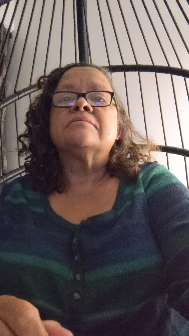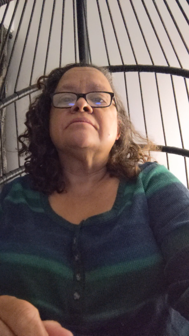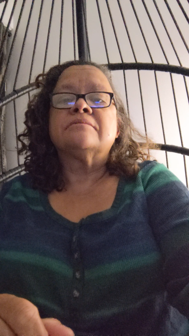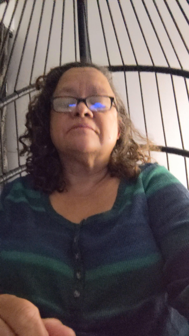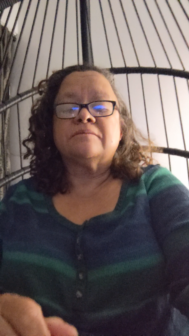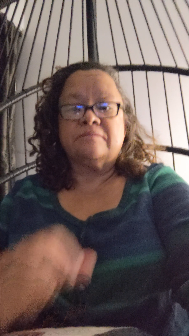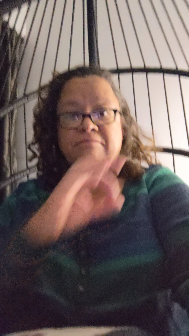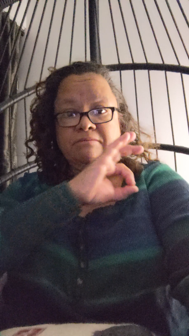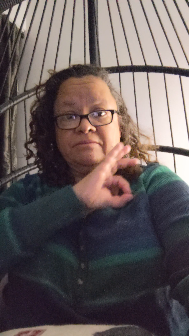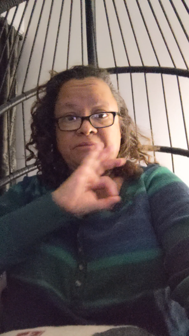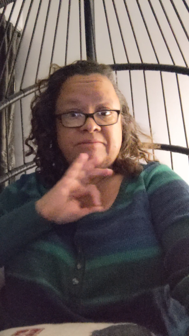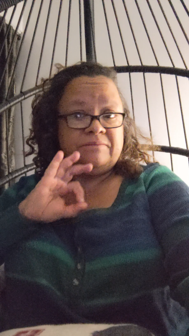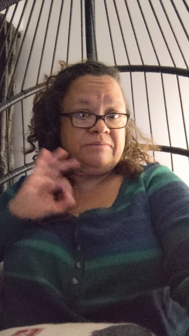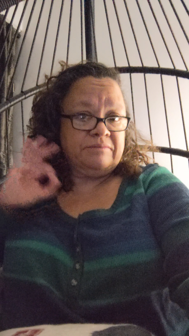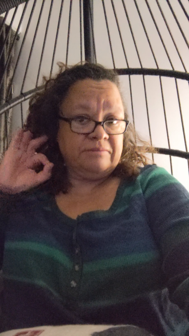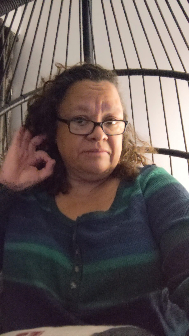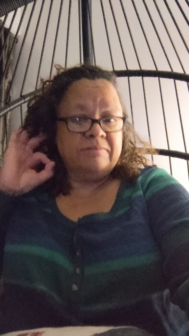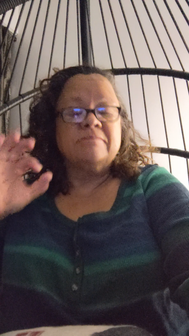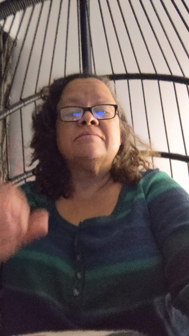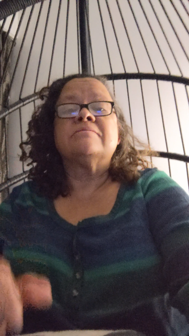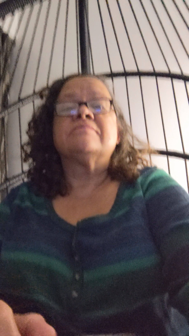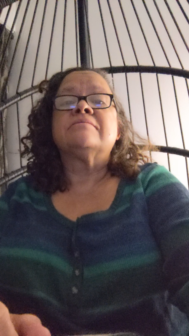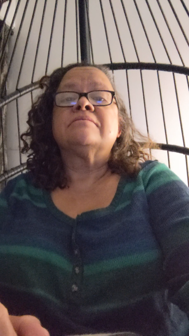beads